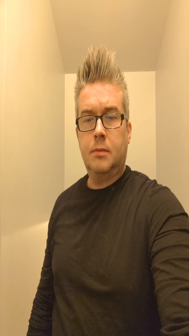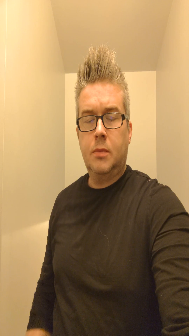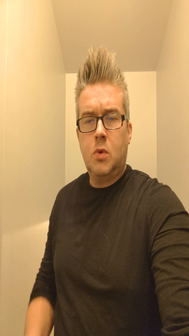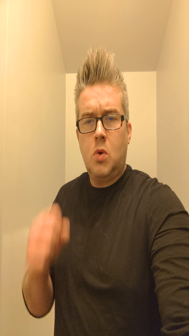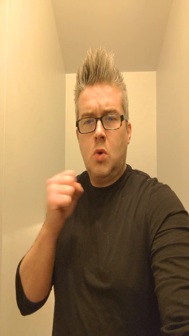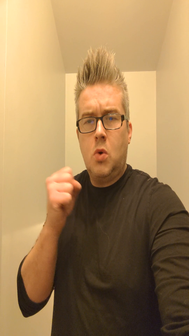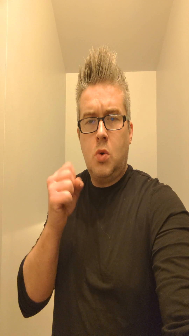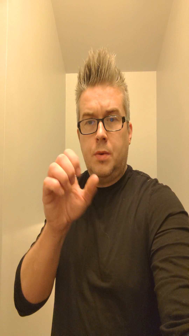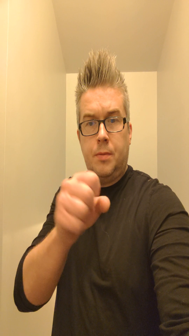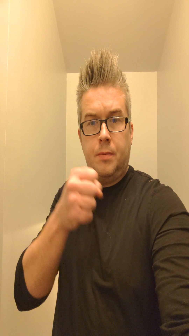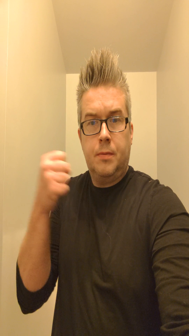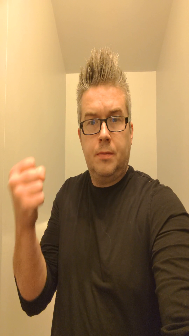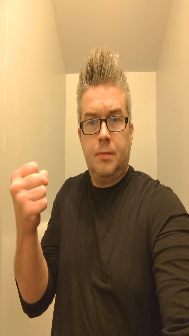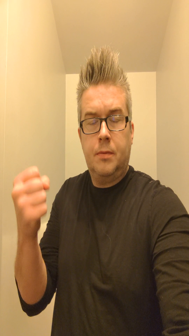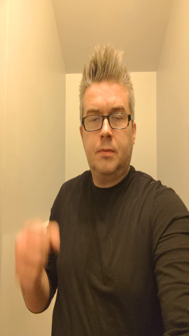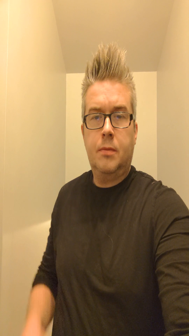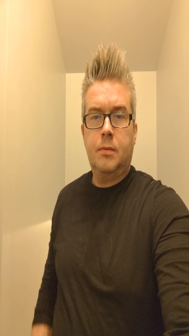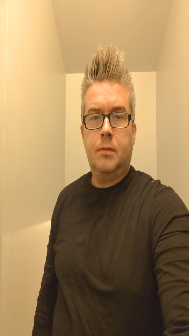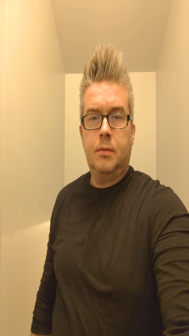refrigerator